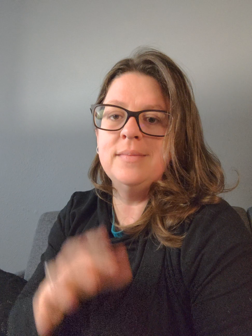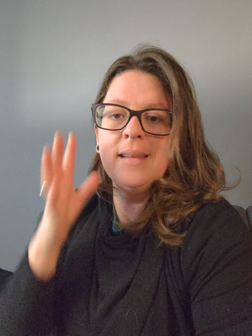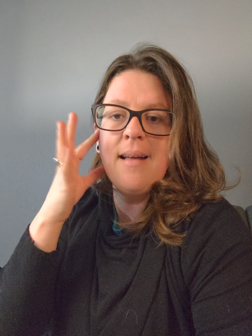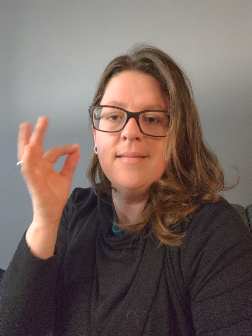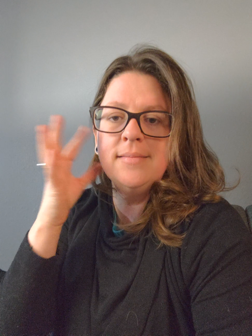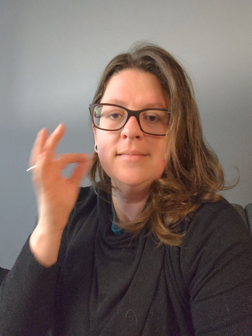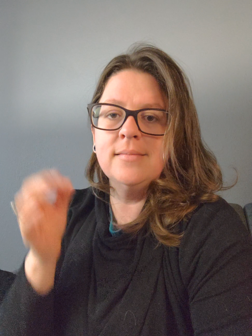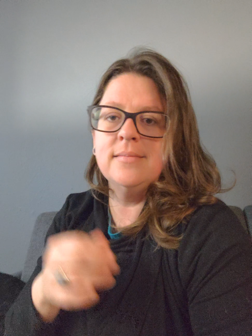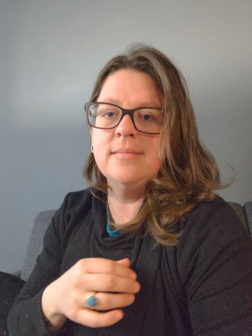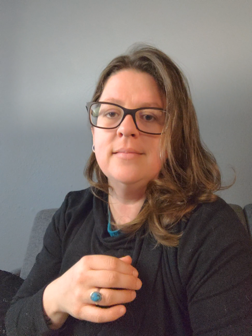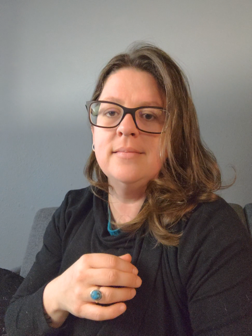cat